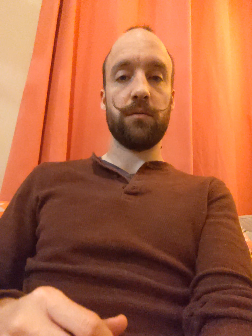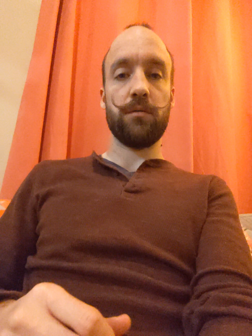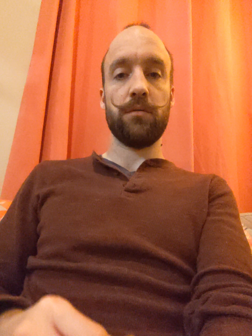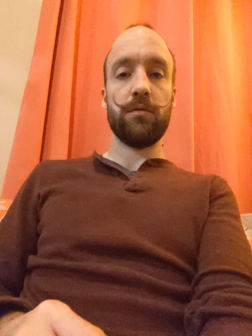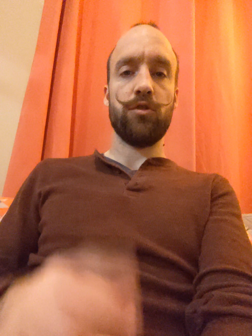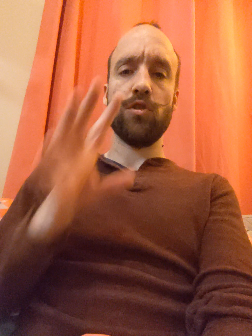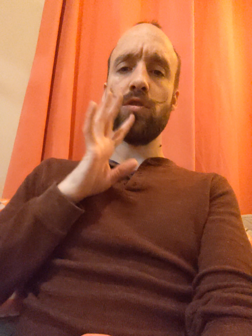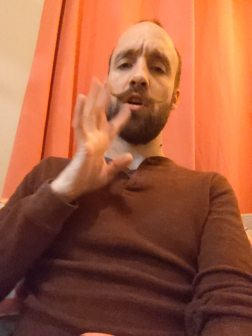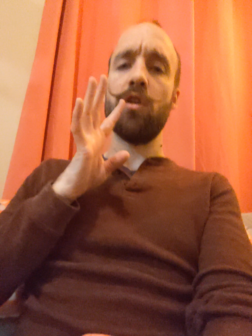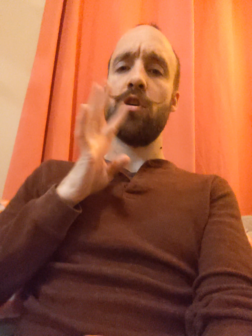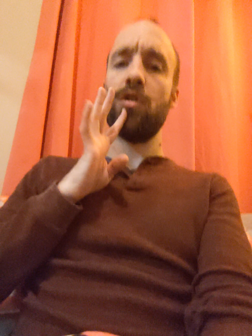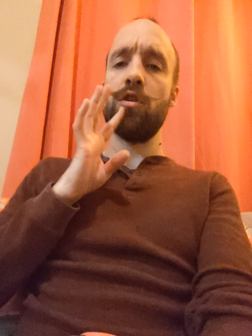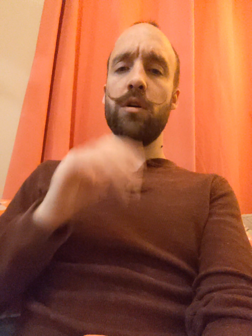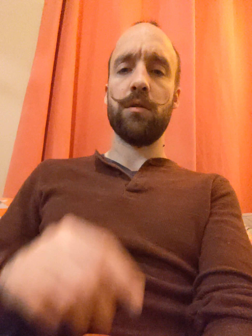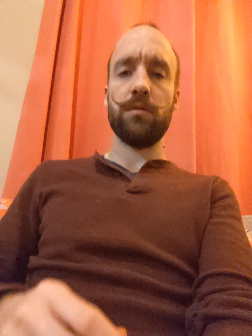talk